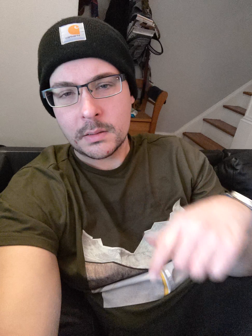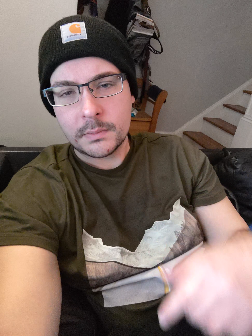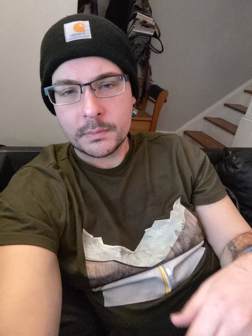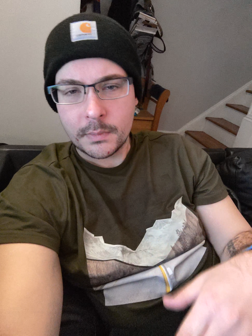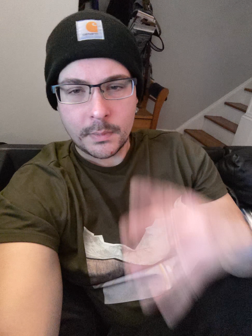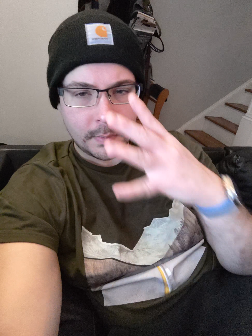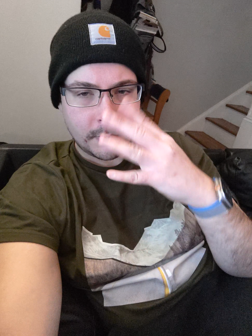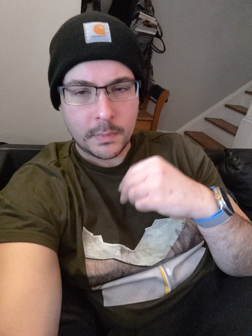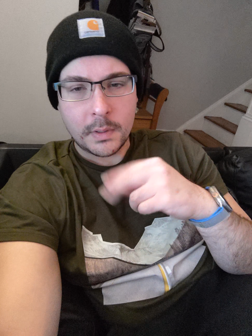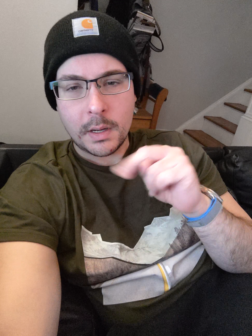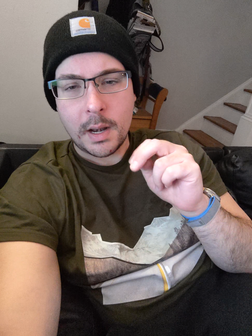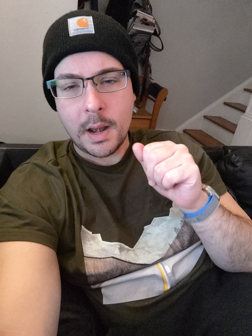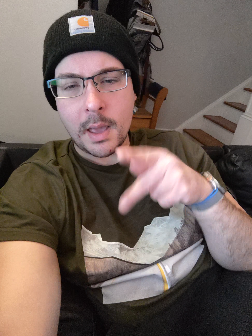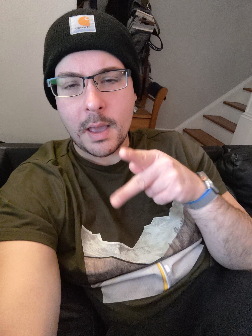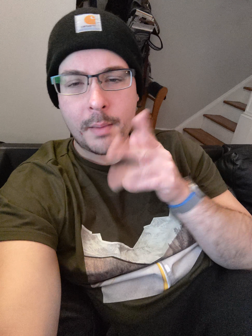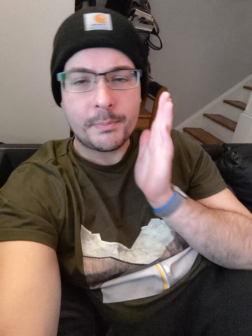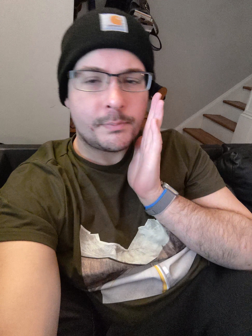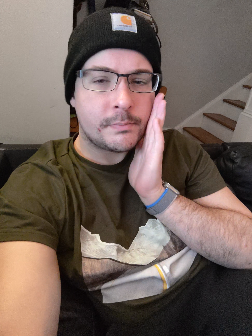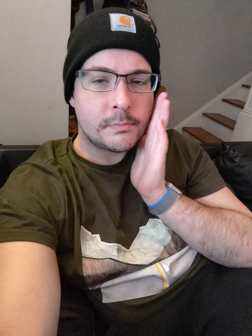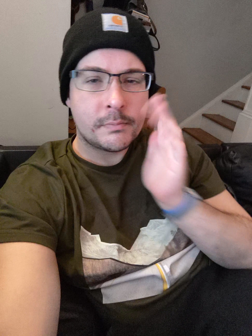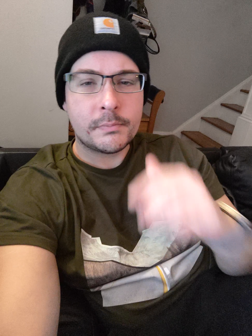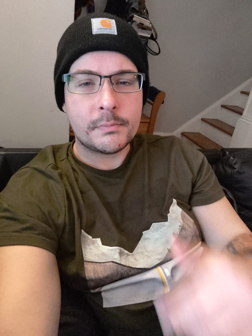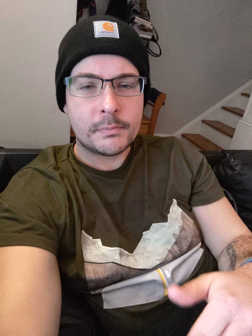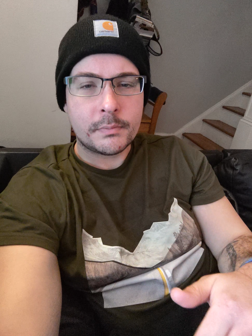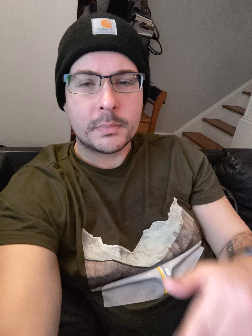nap